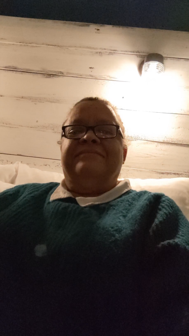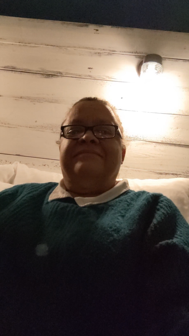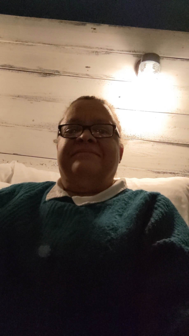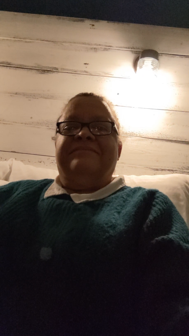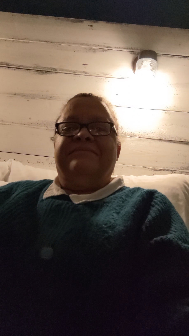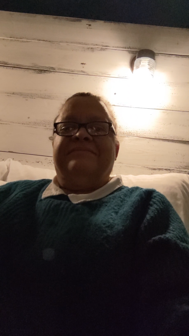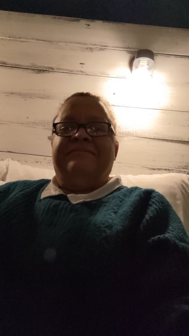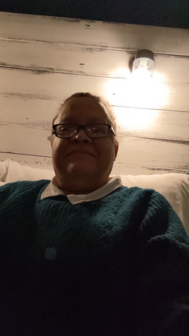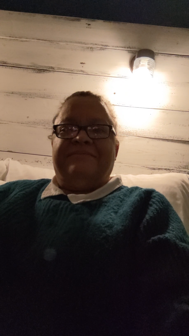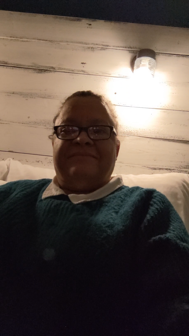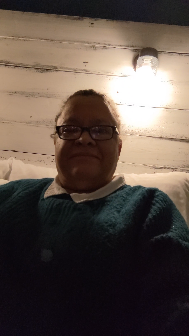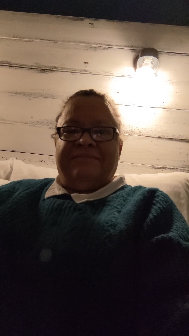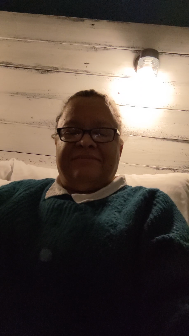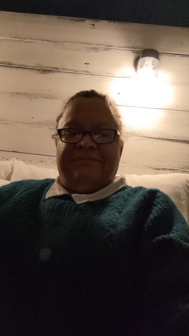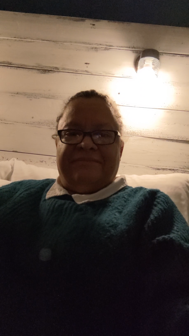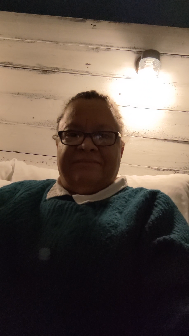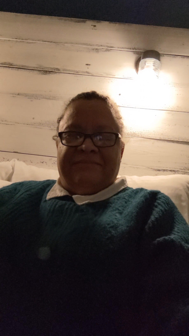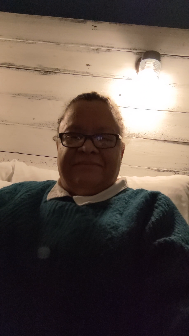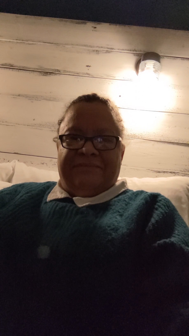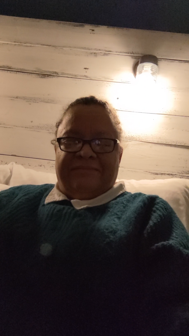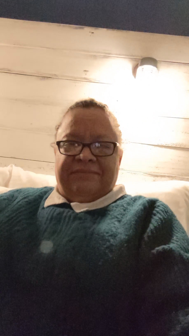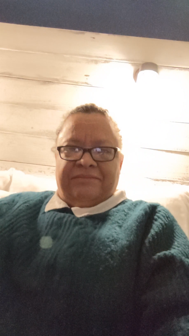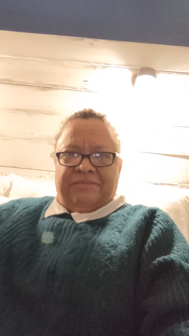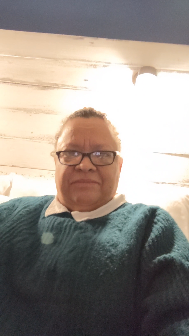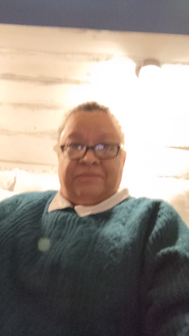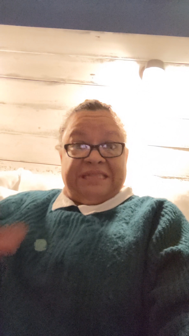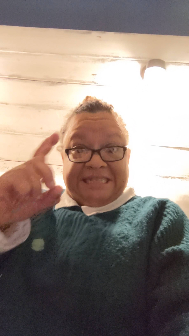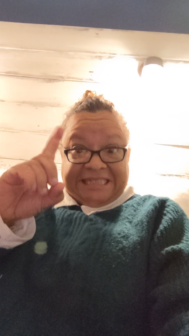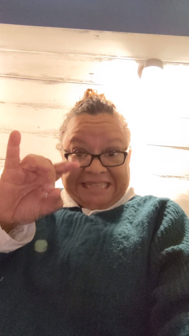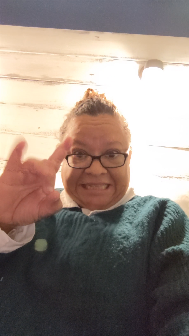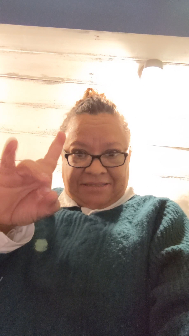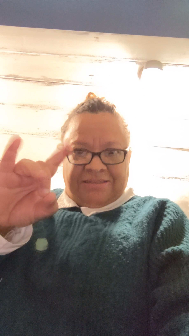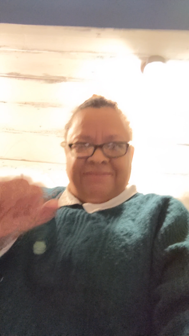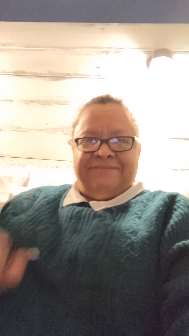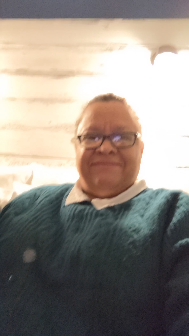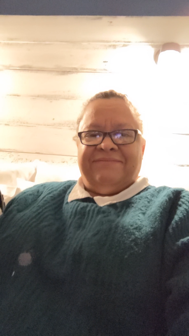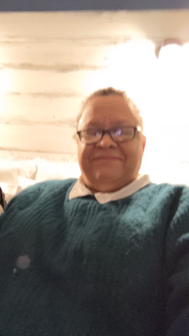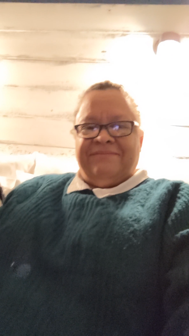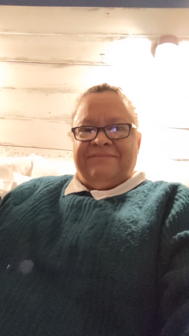did